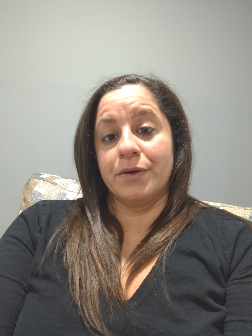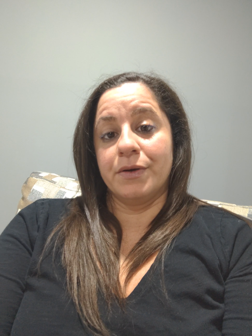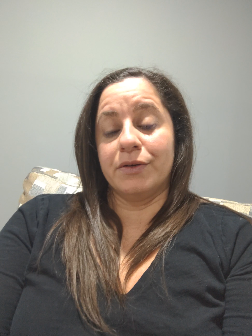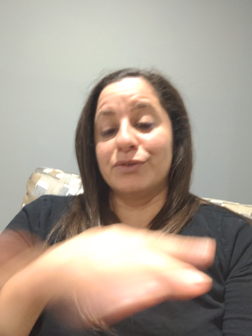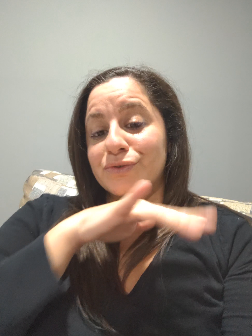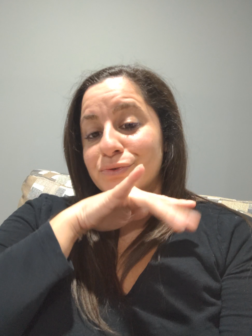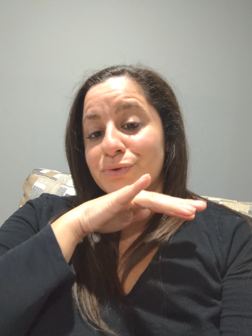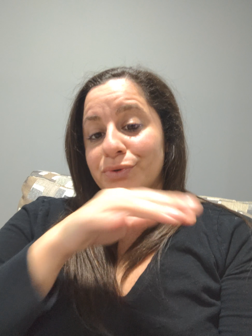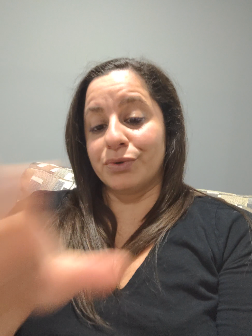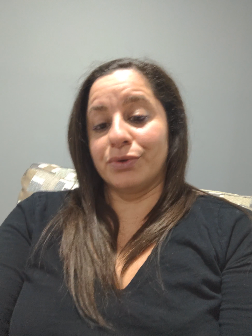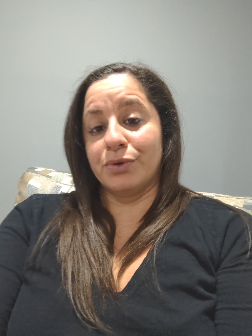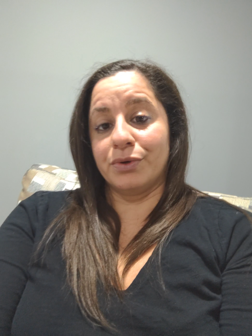dirty